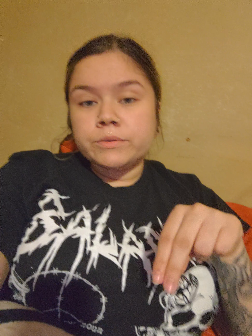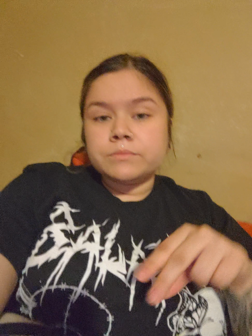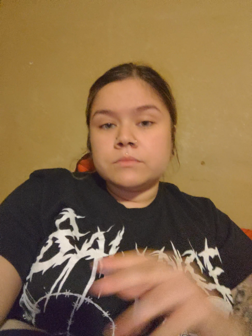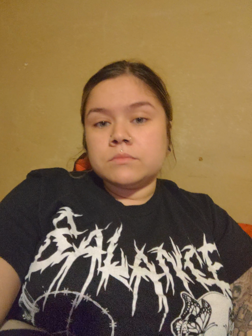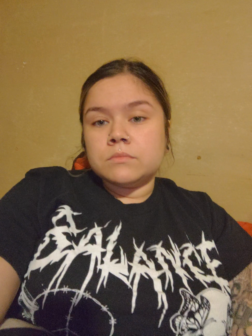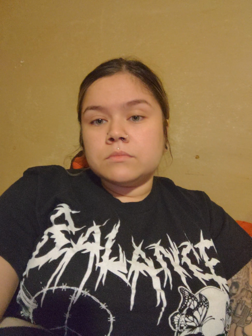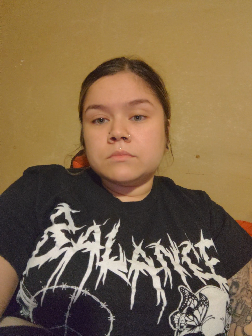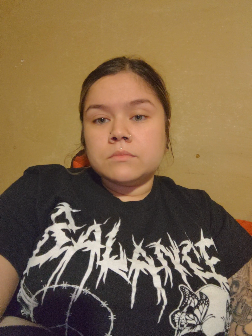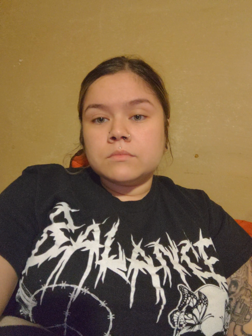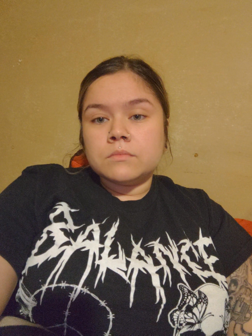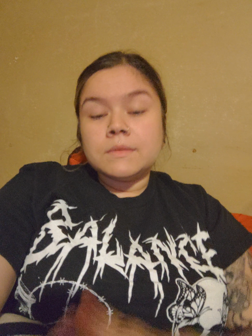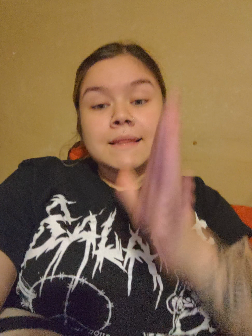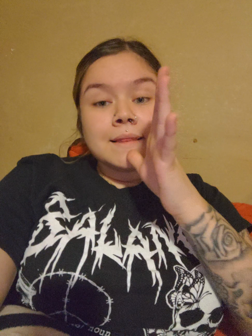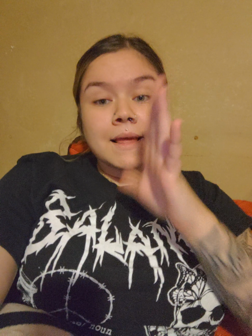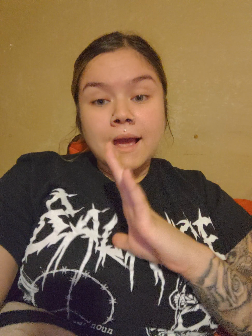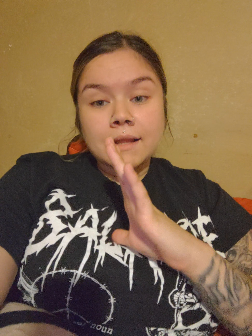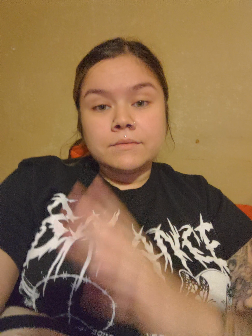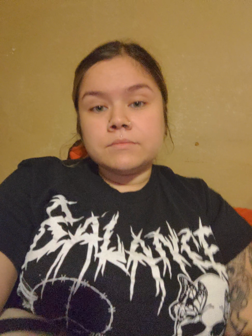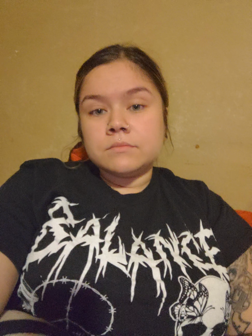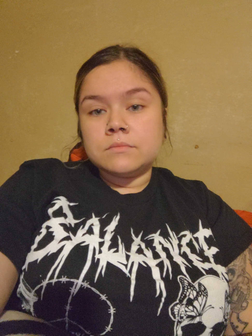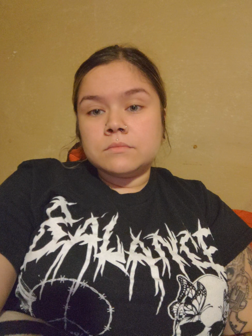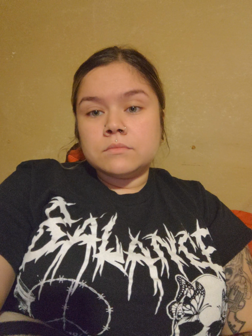lady